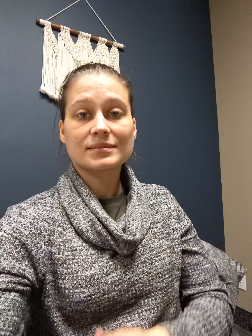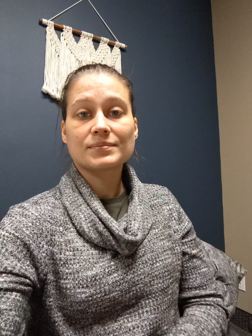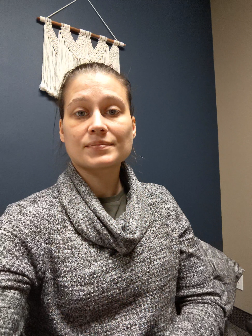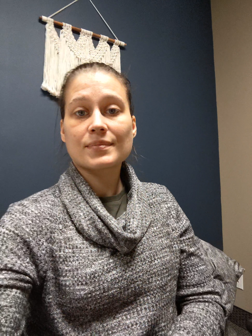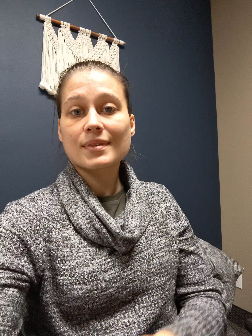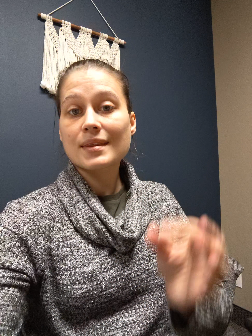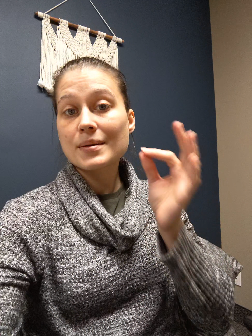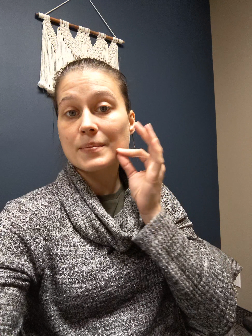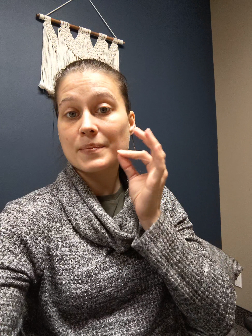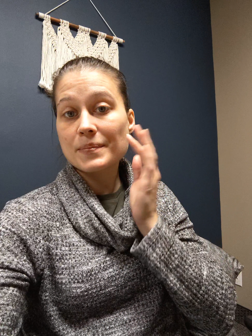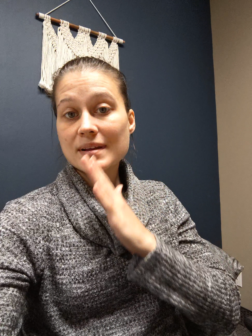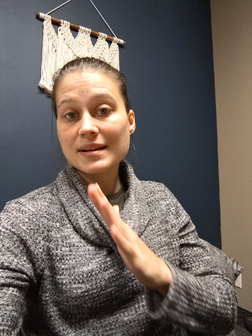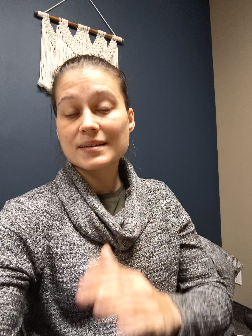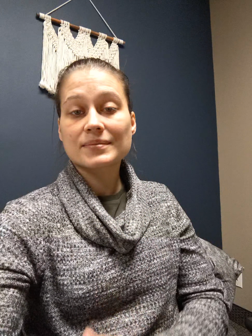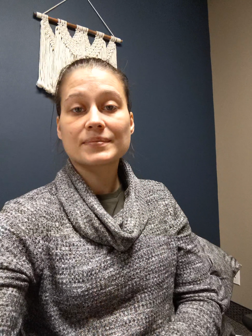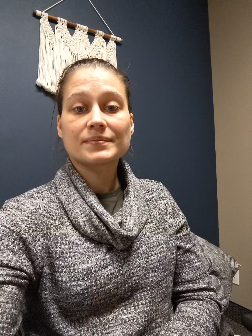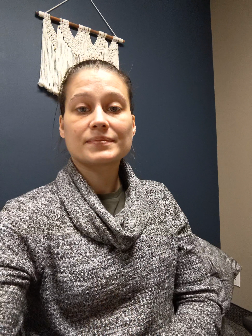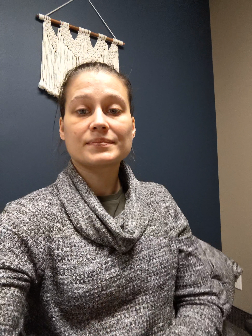bee